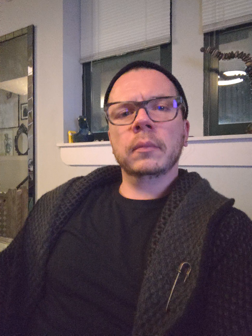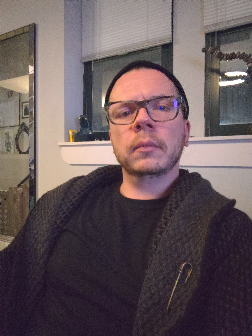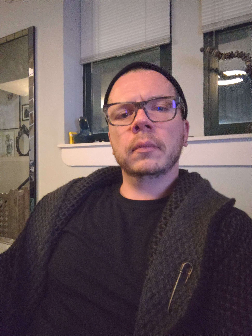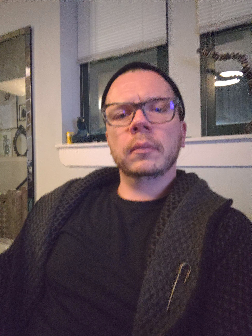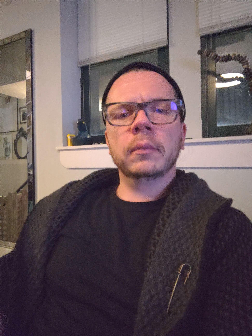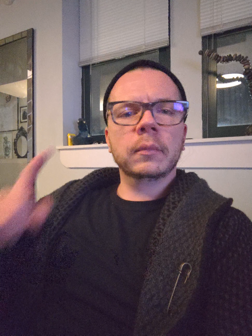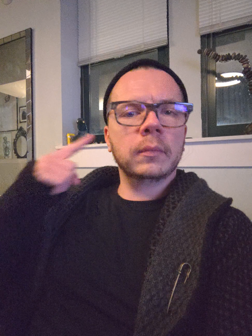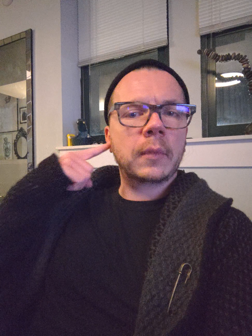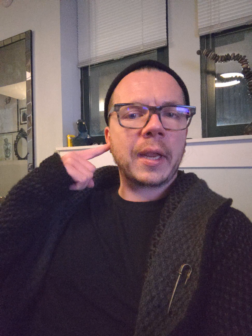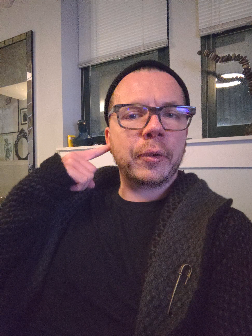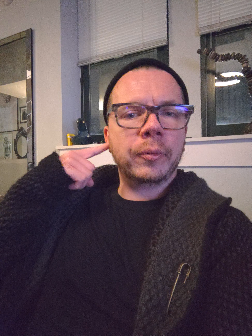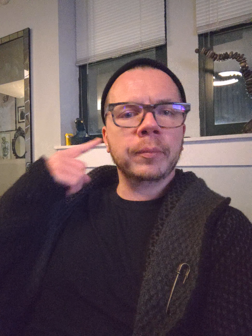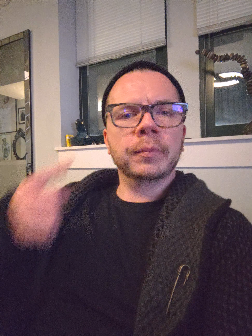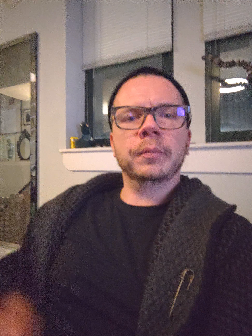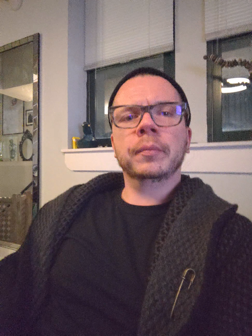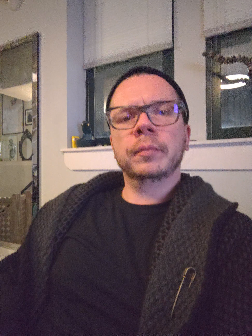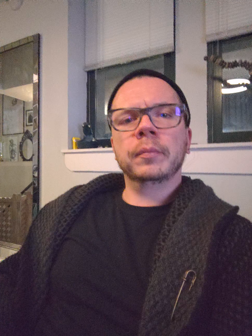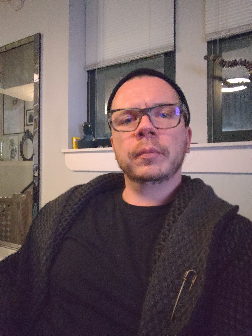ear